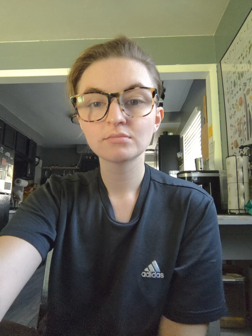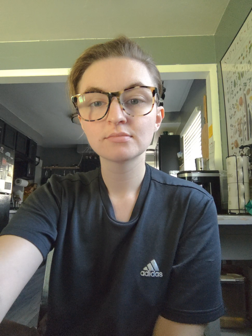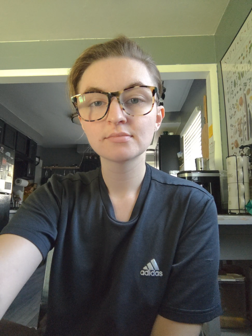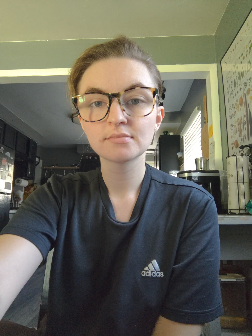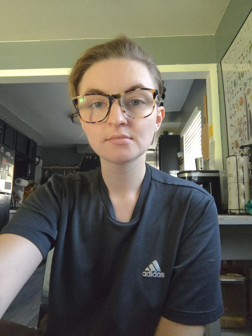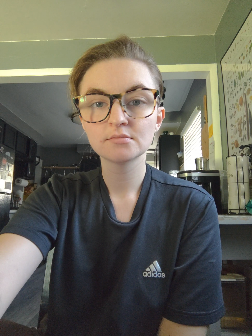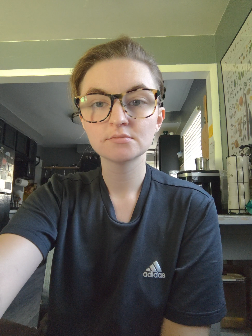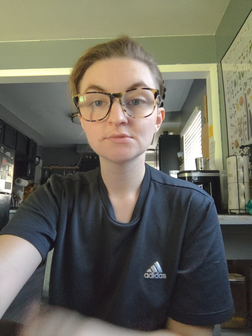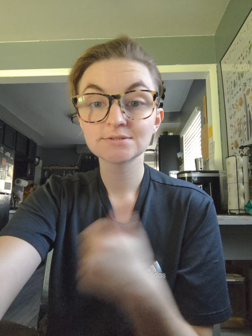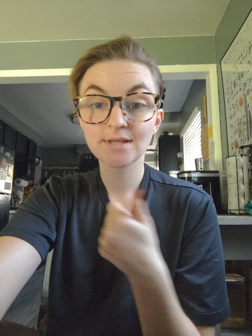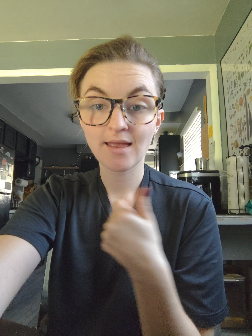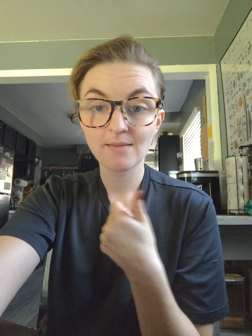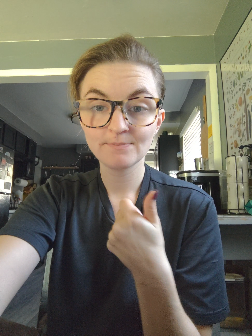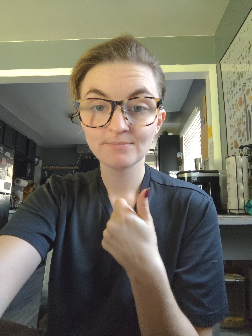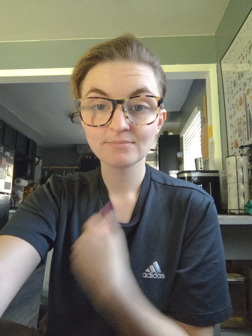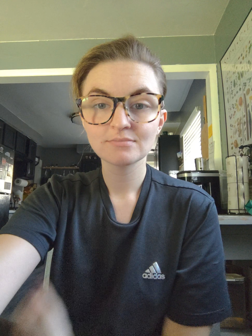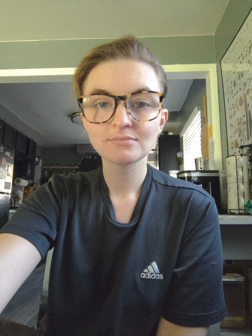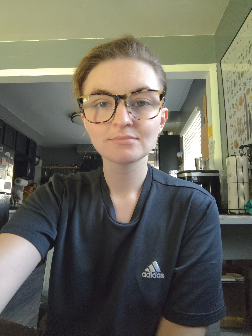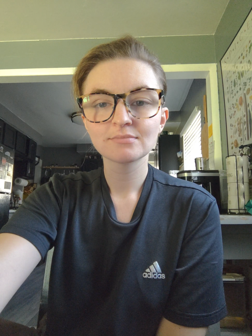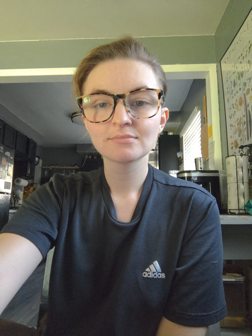game